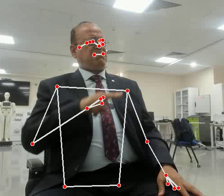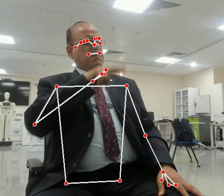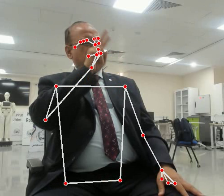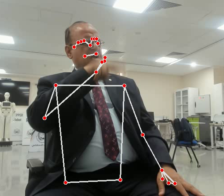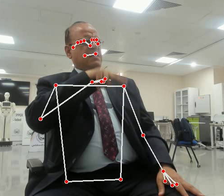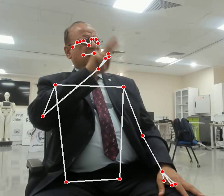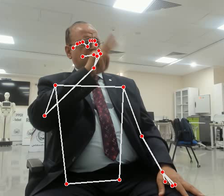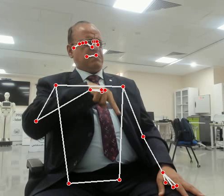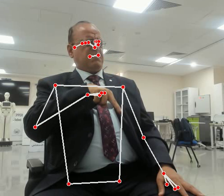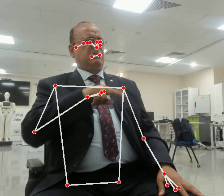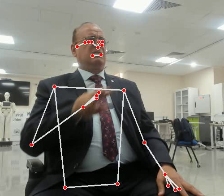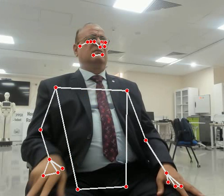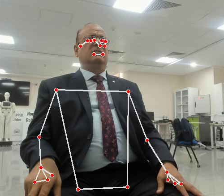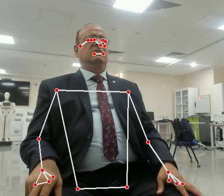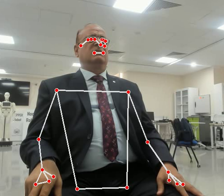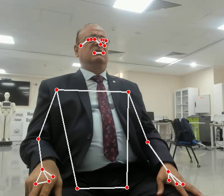y7takr